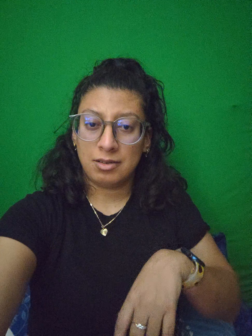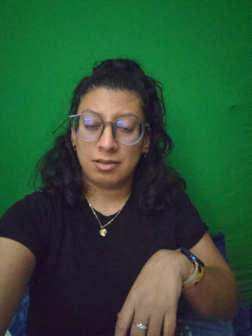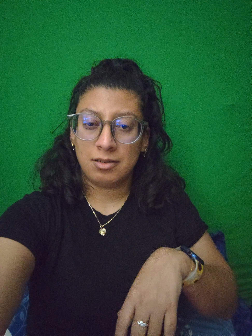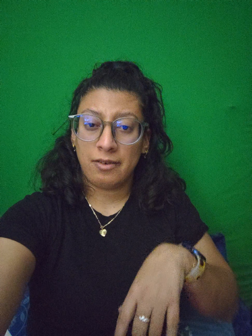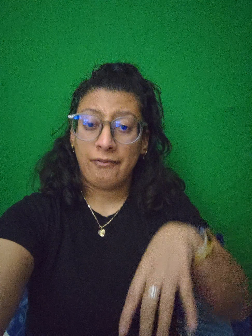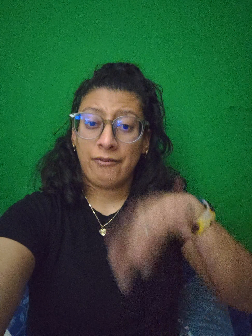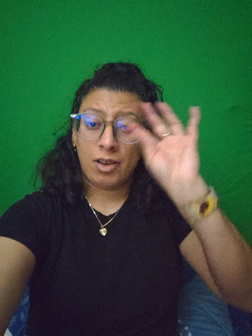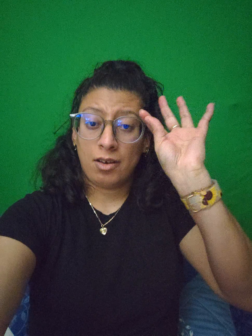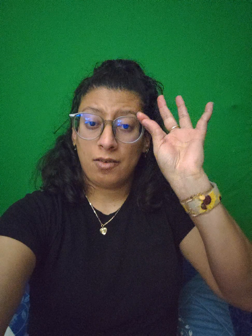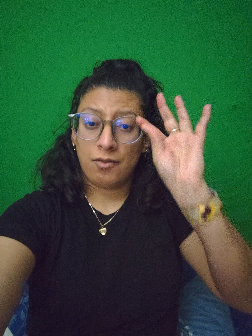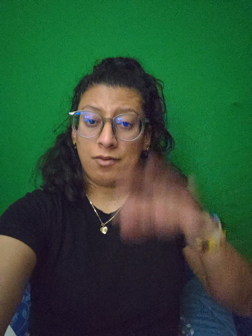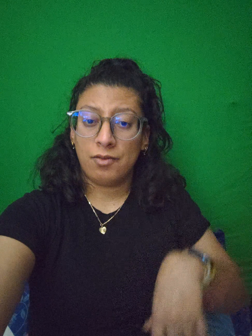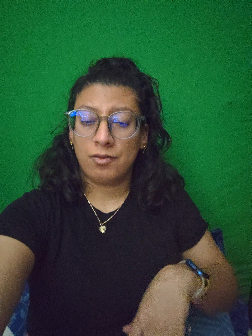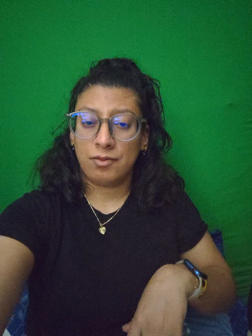find